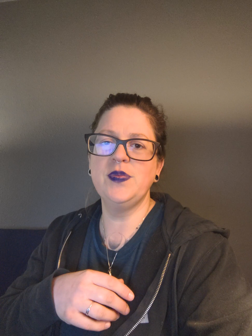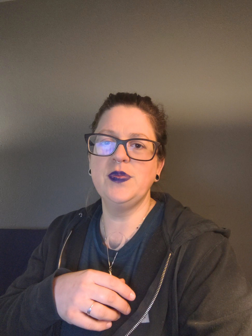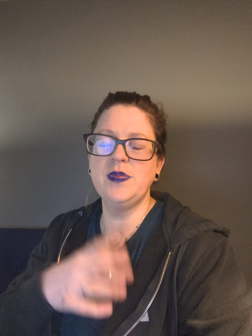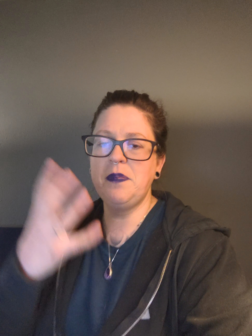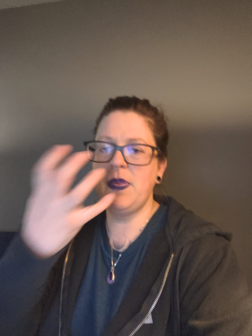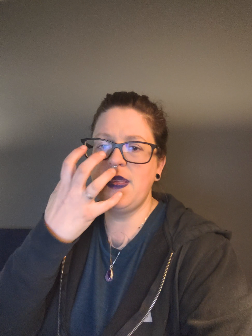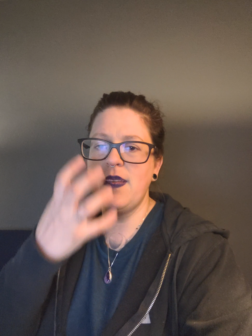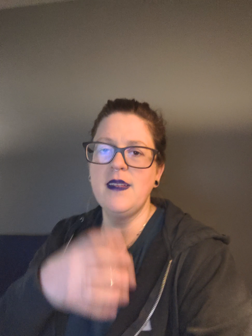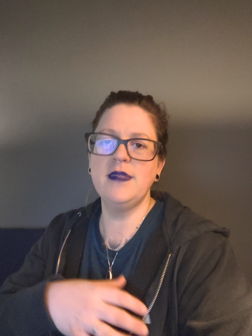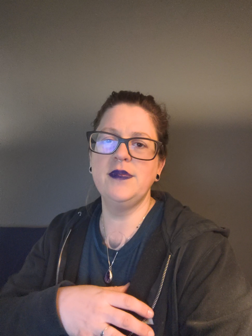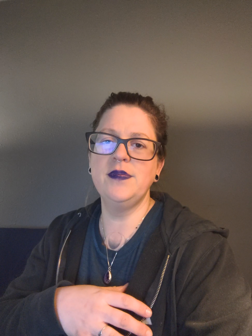mad